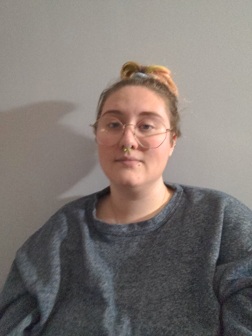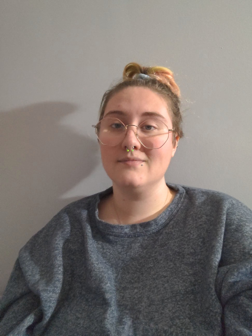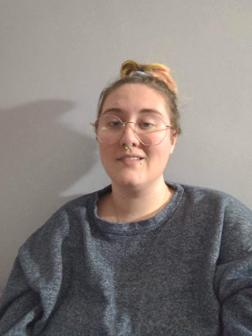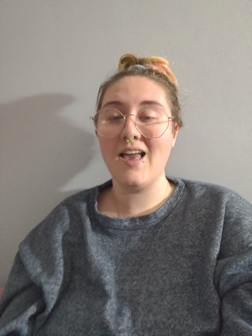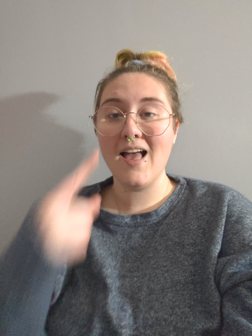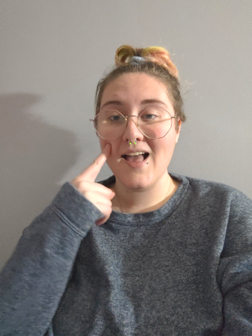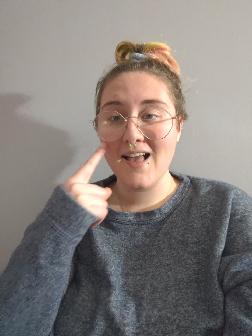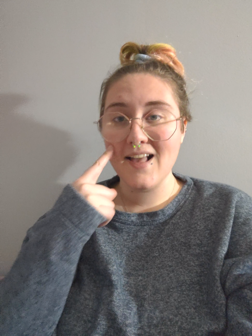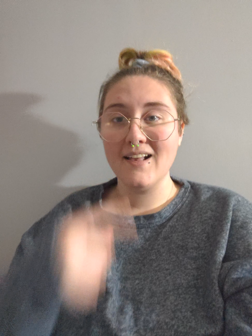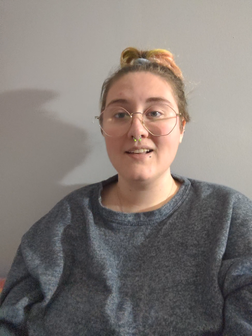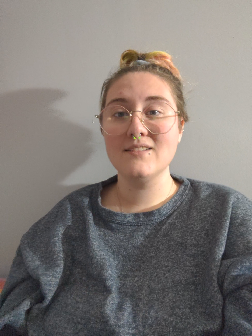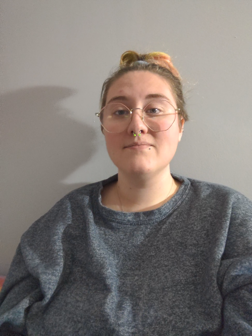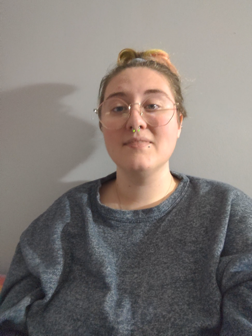eye